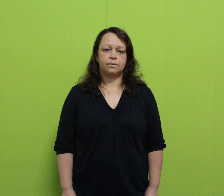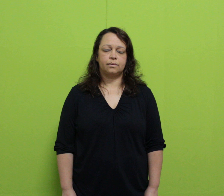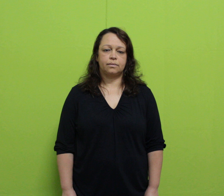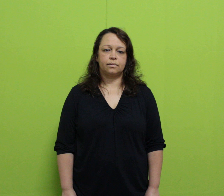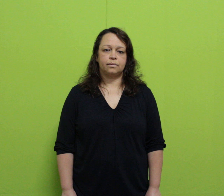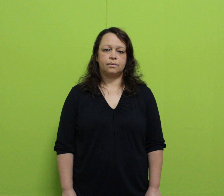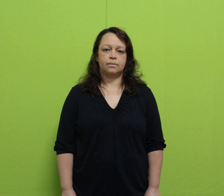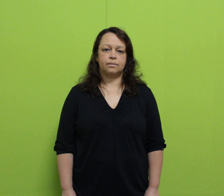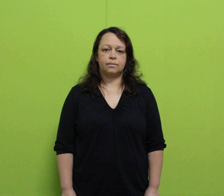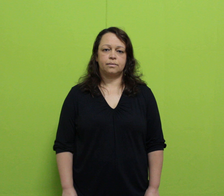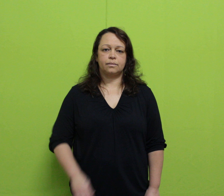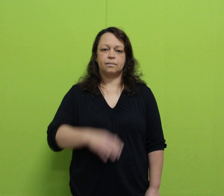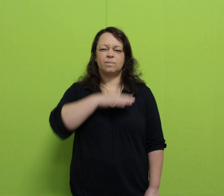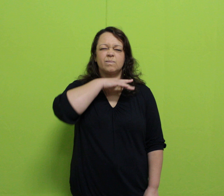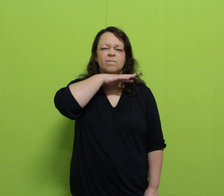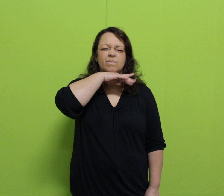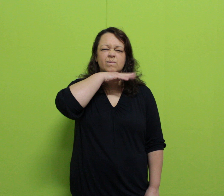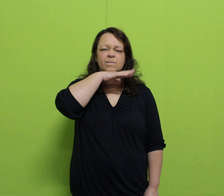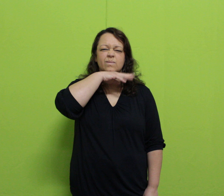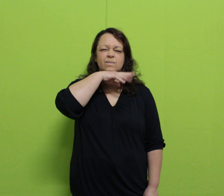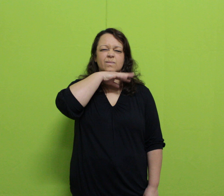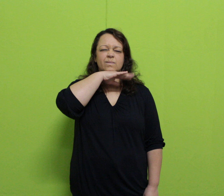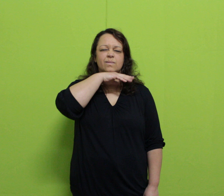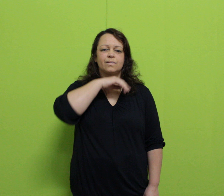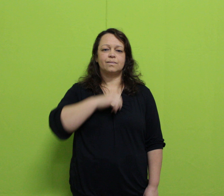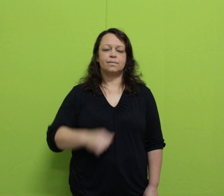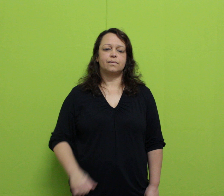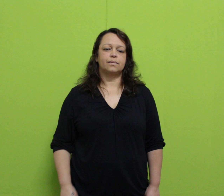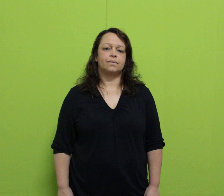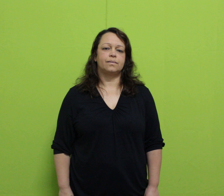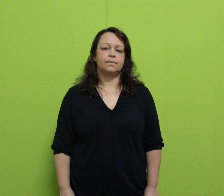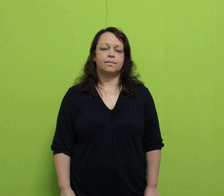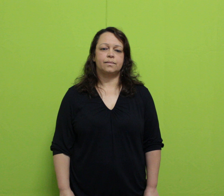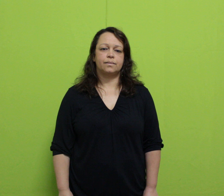ruim